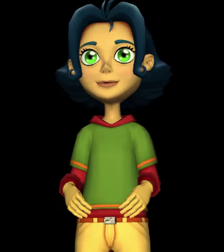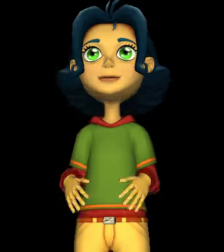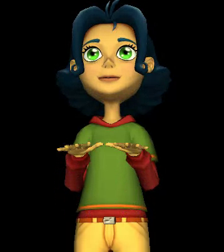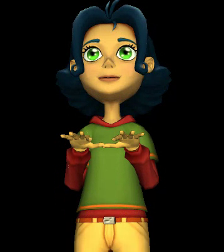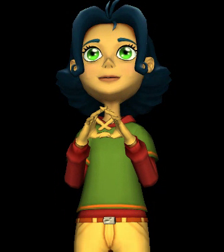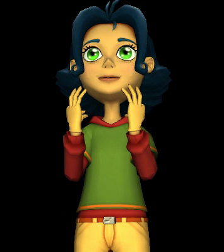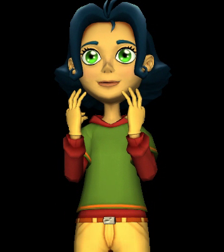يجد